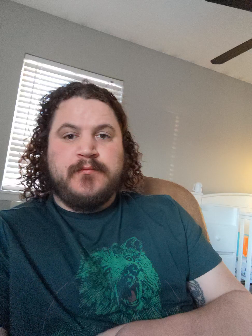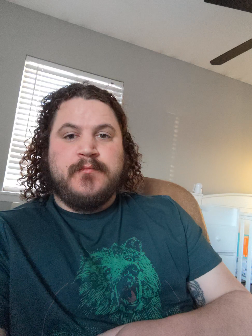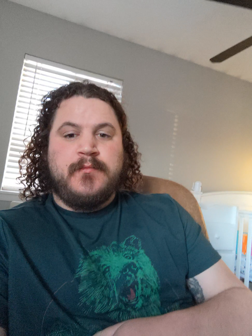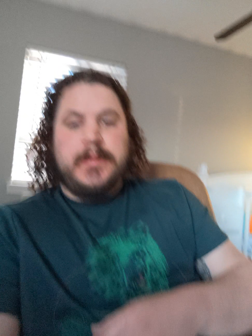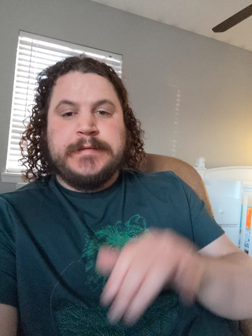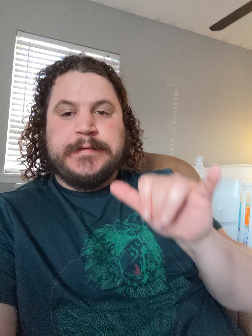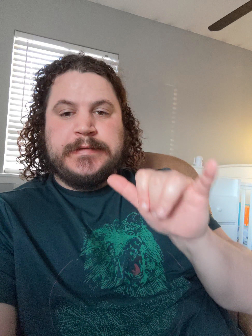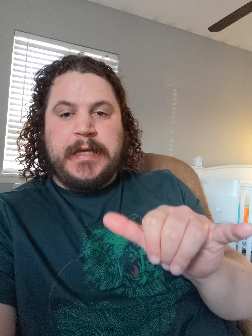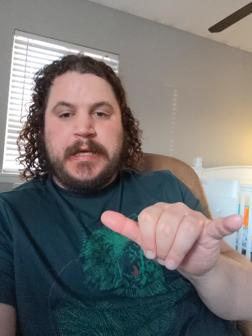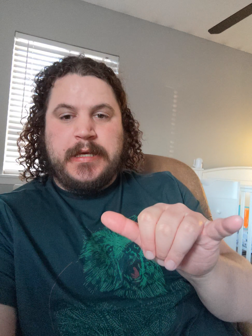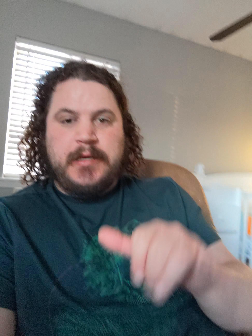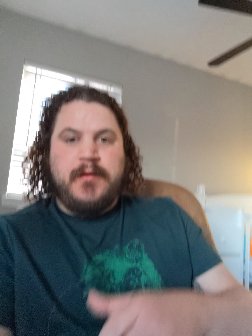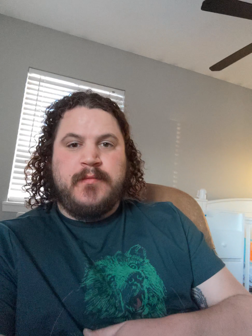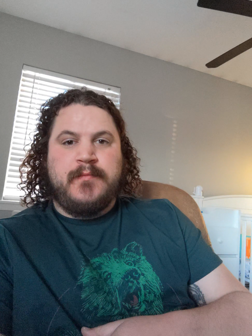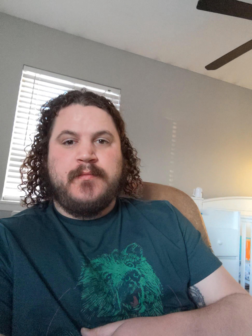stay